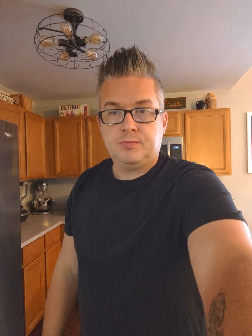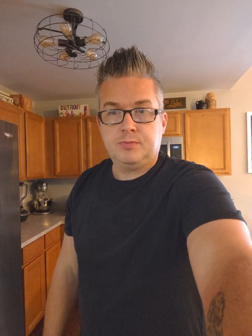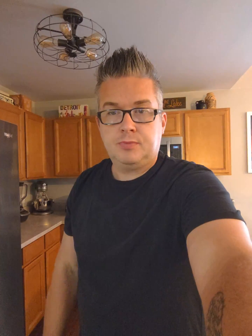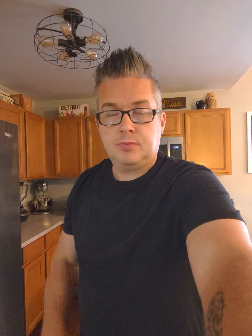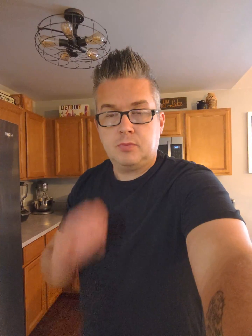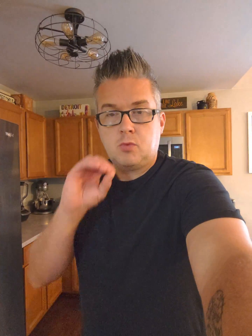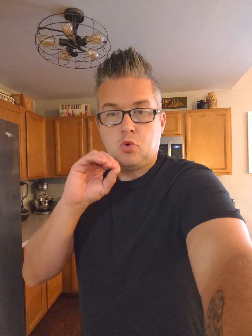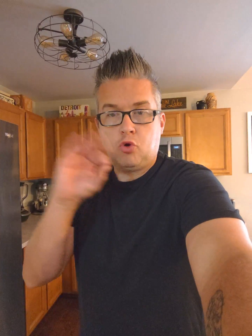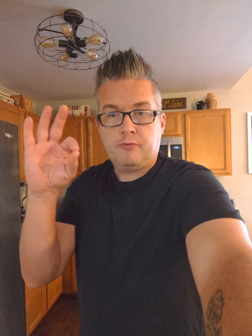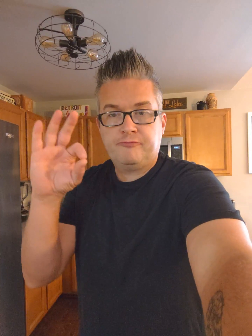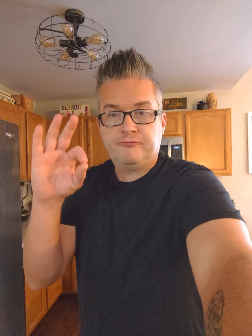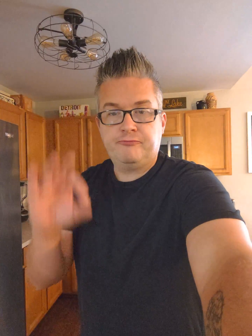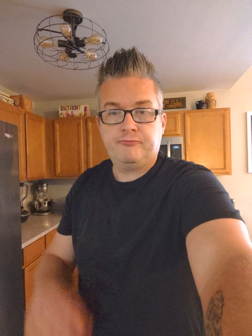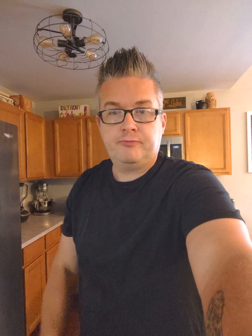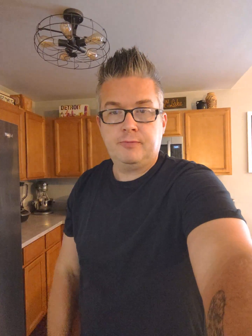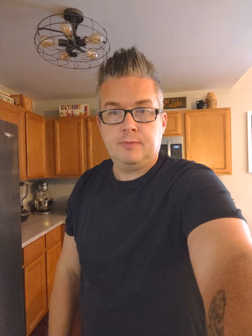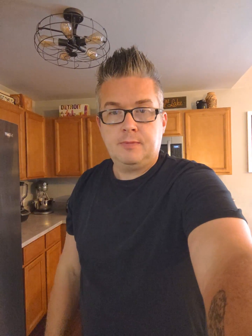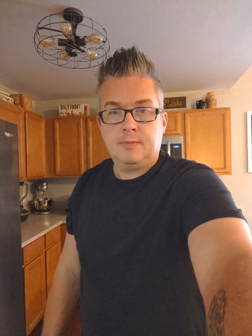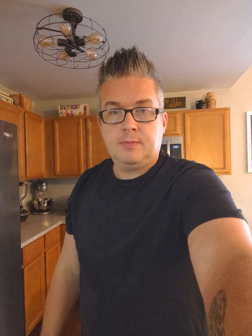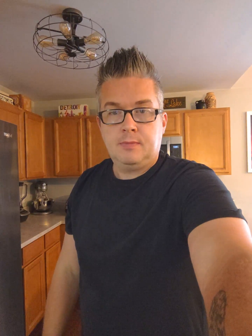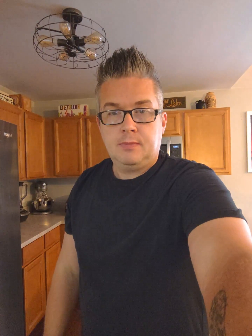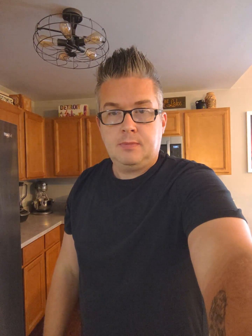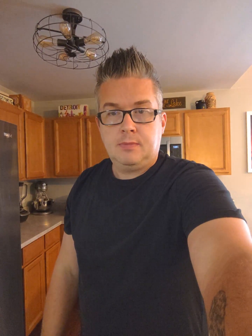off